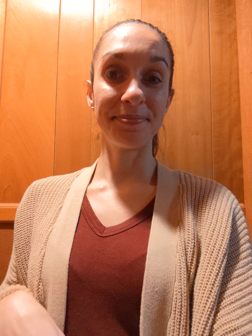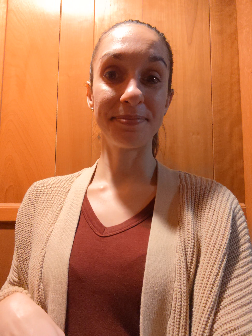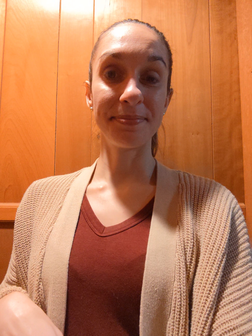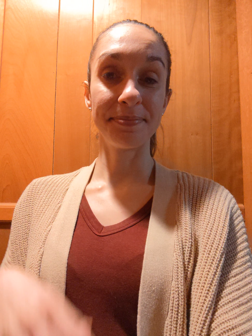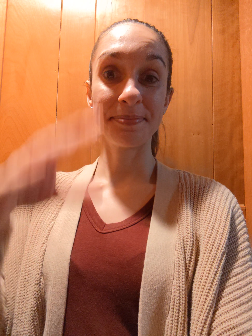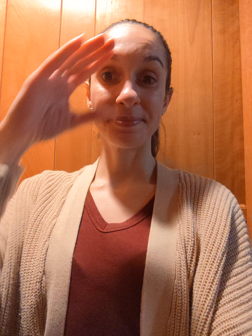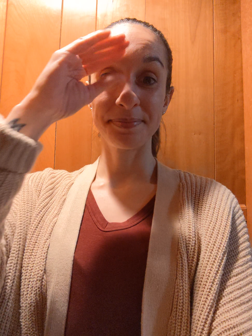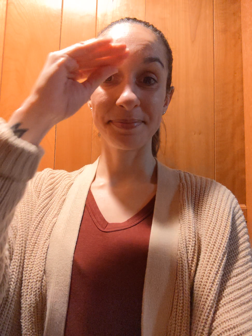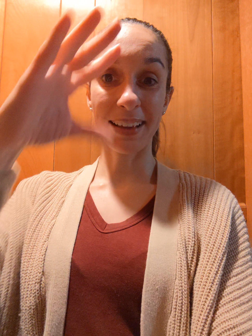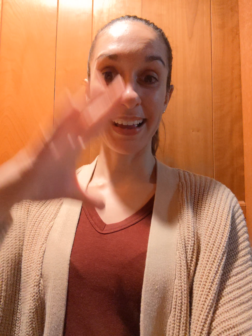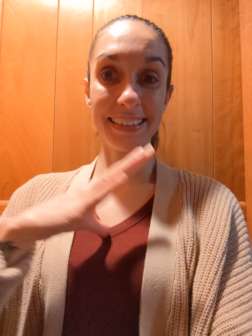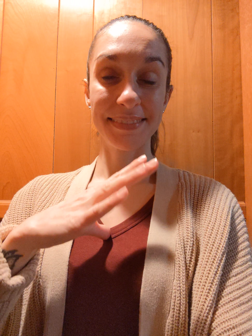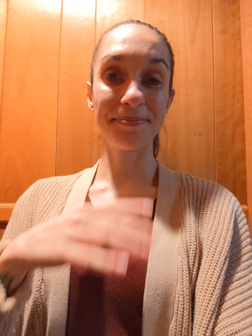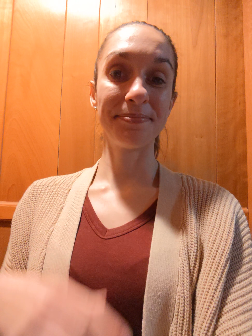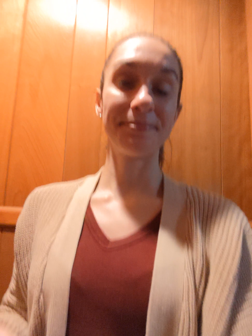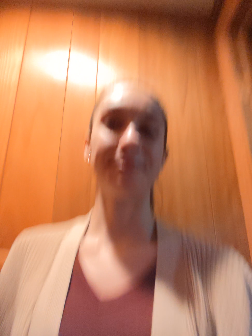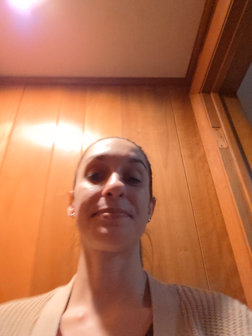man